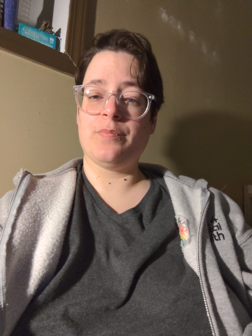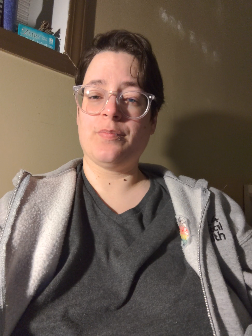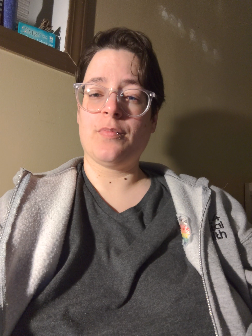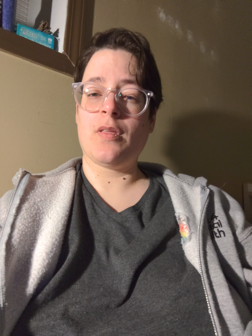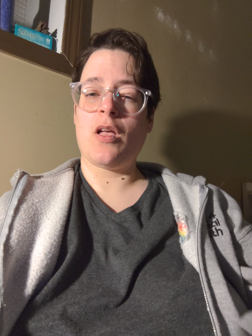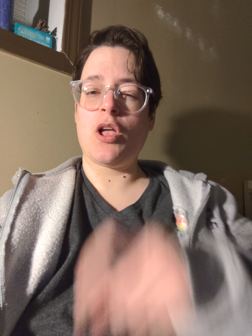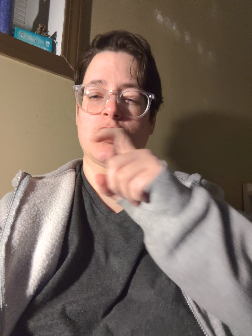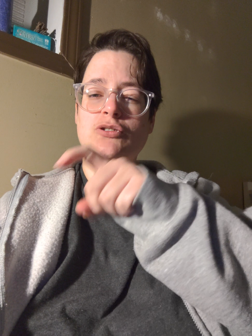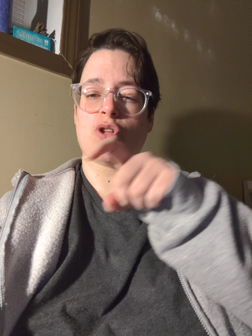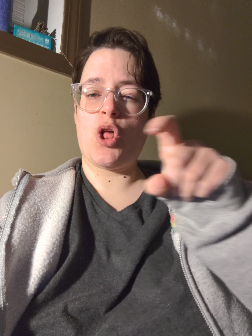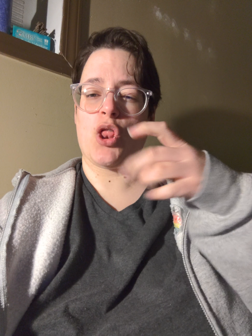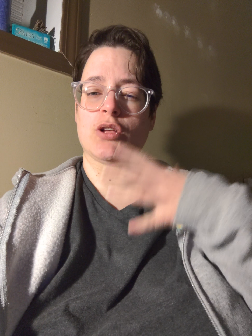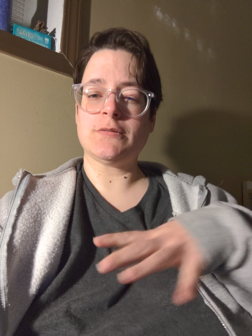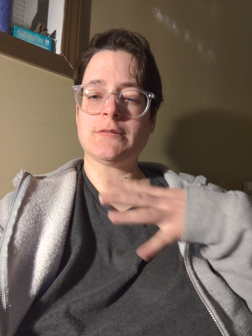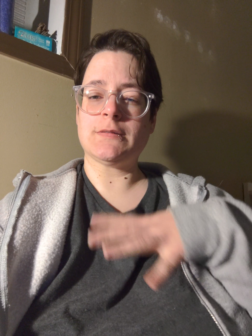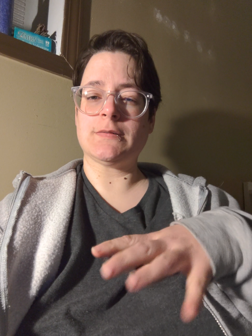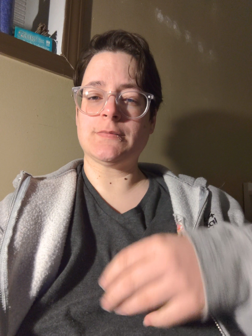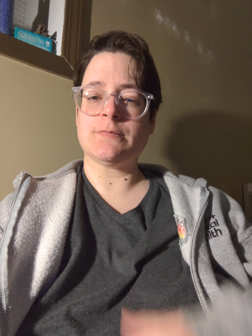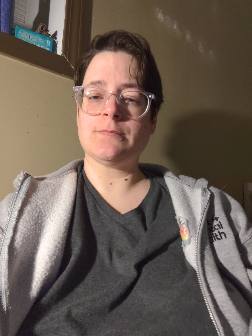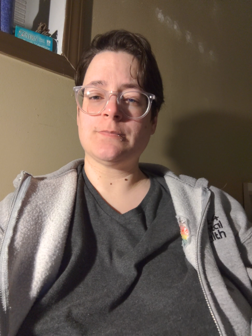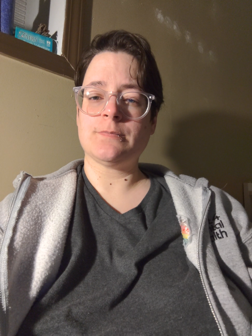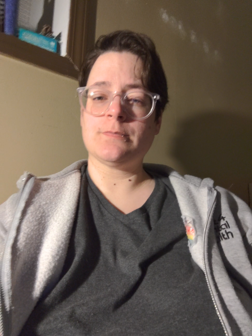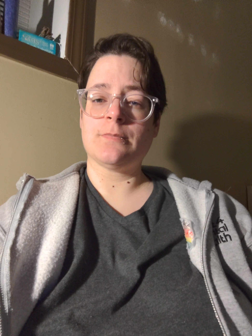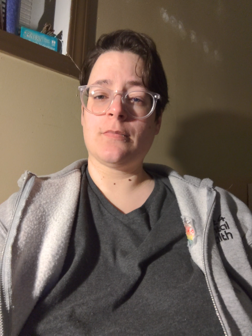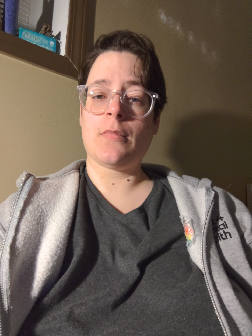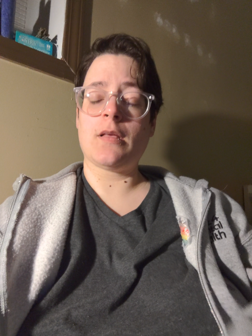closet